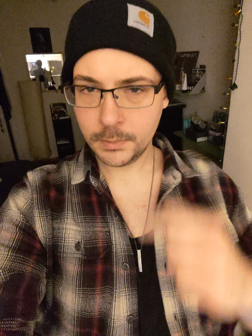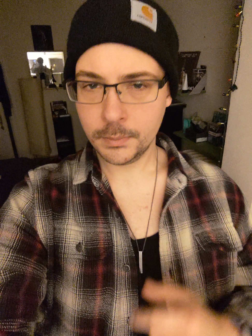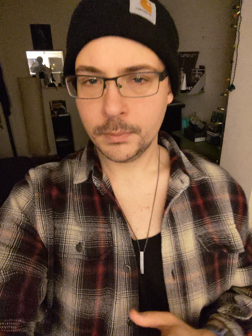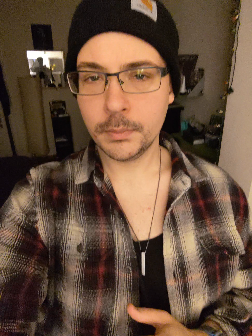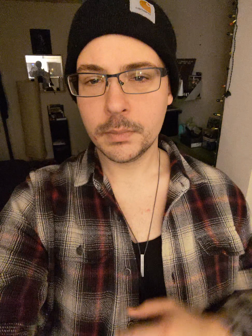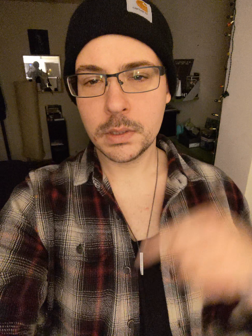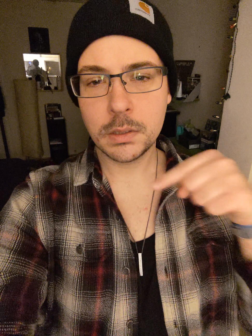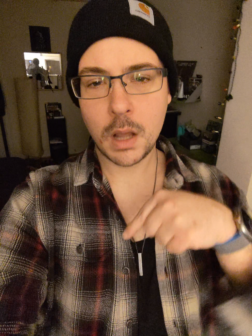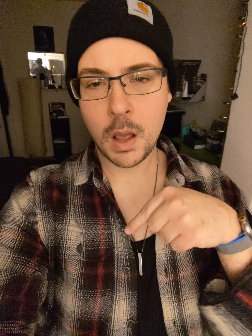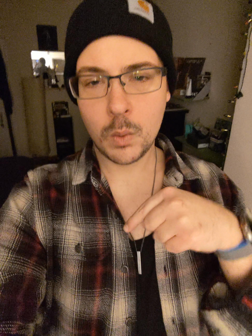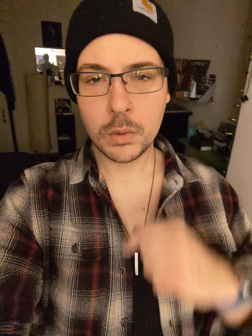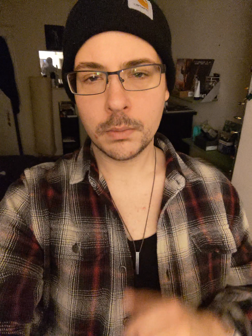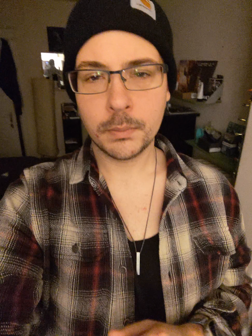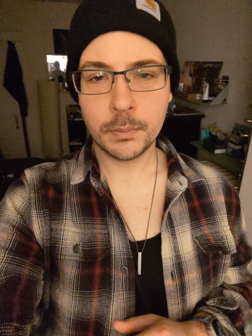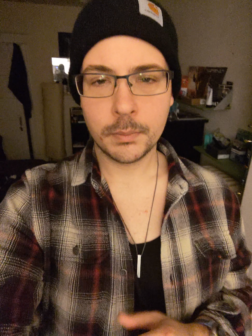down